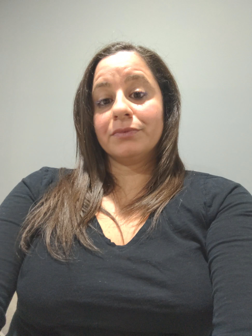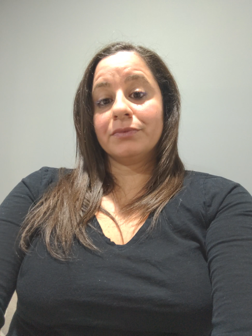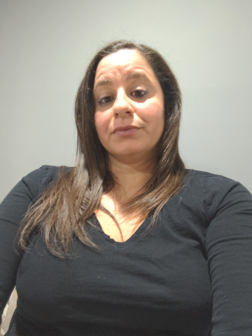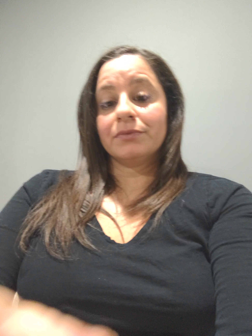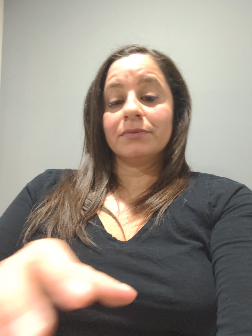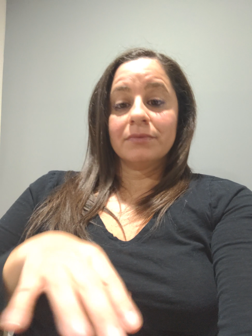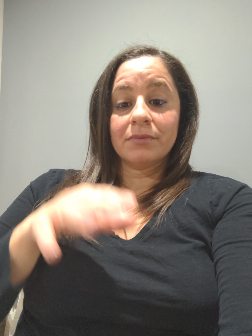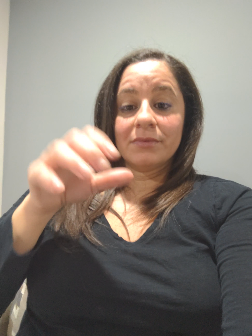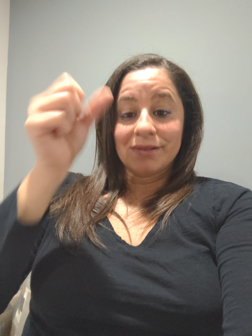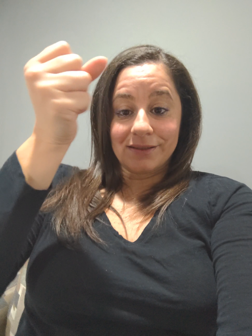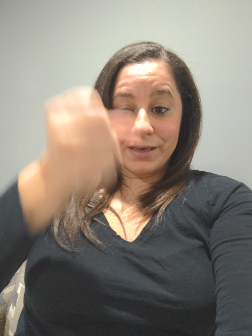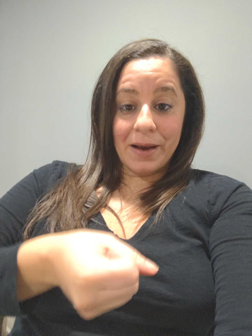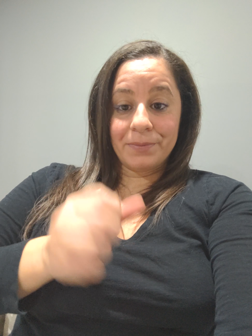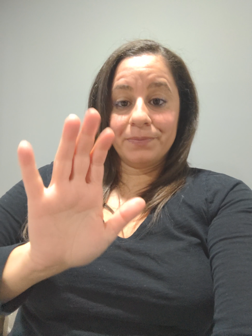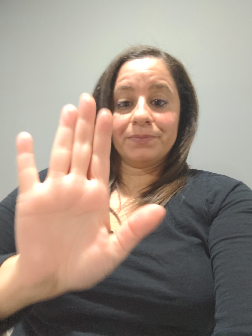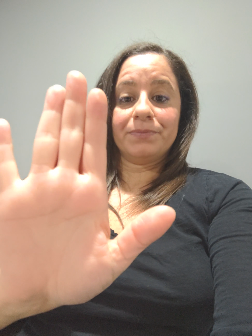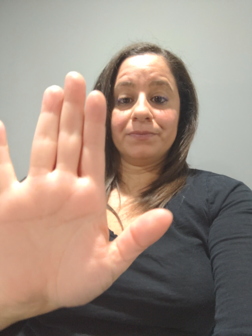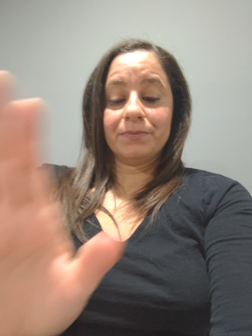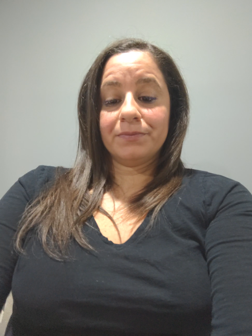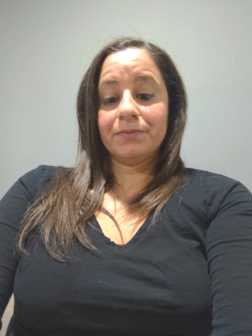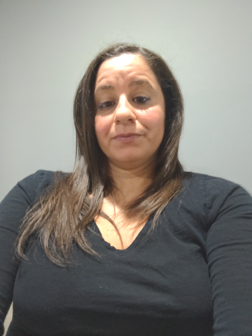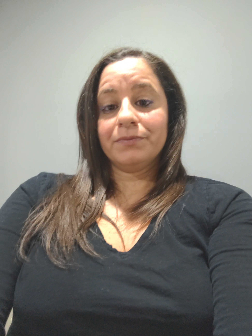mitten